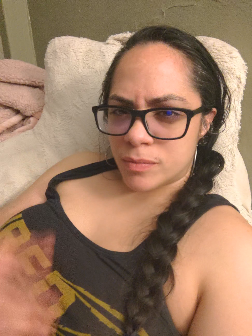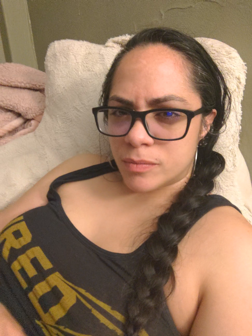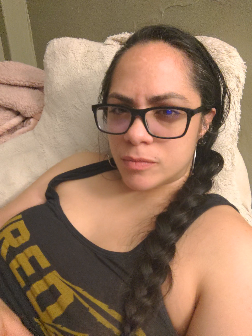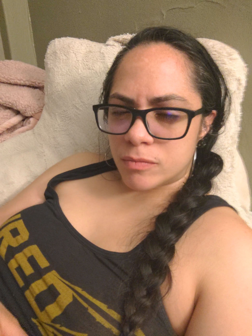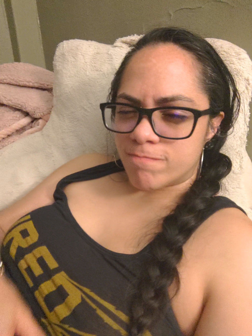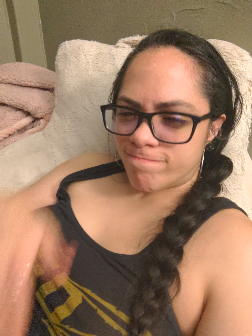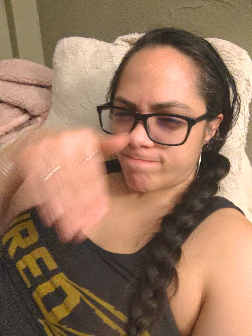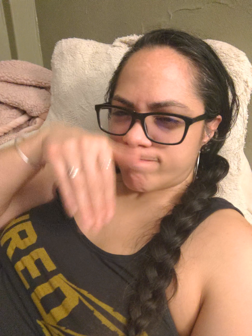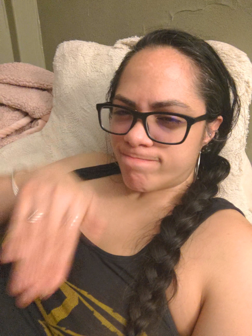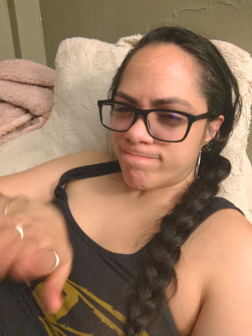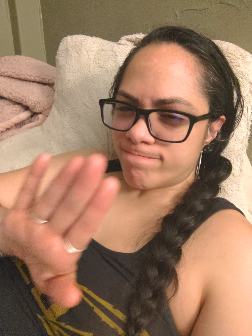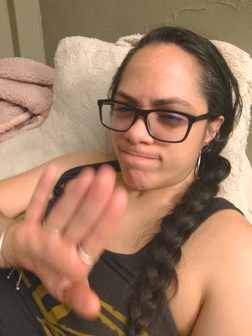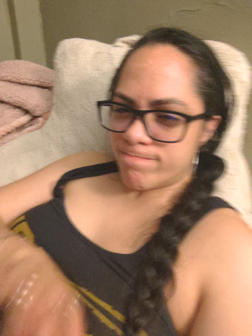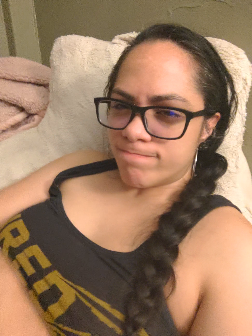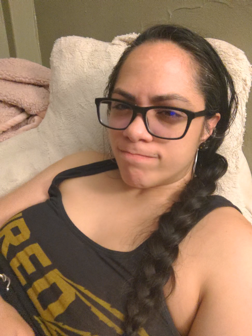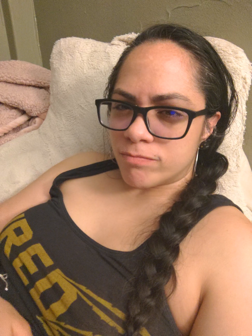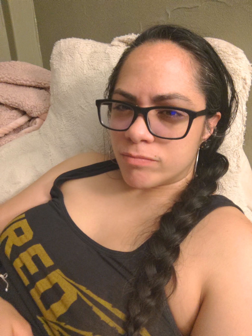elephant